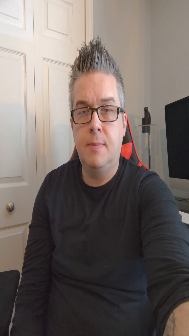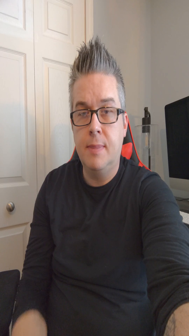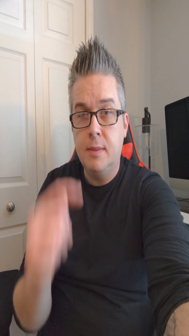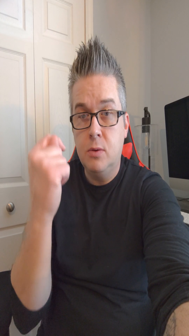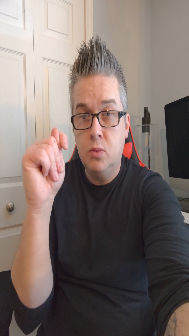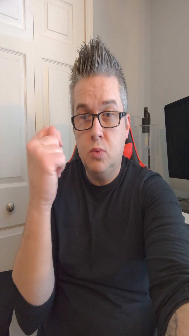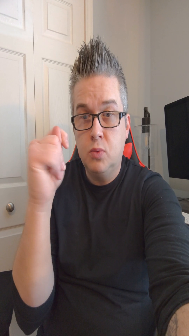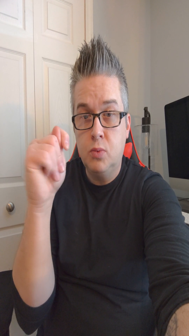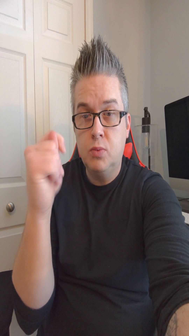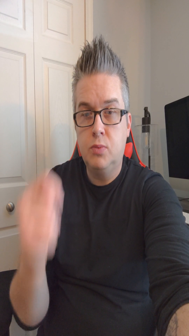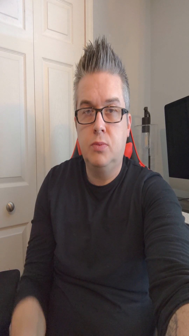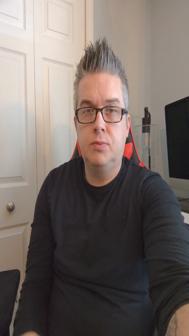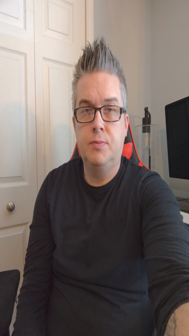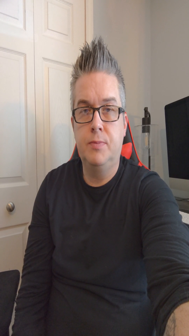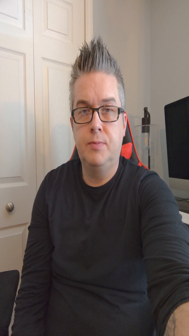toy